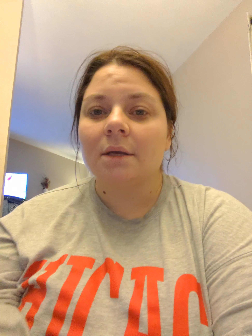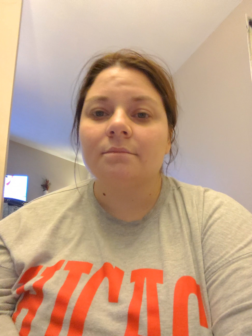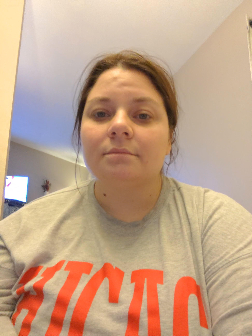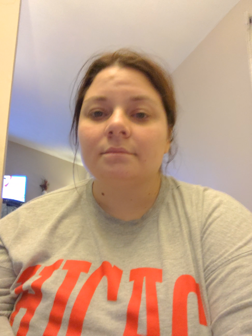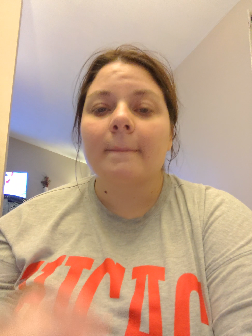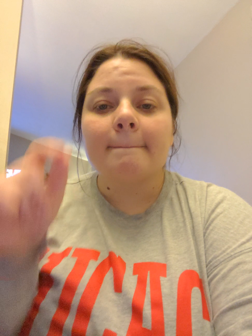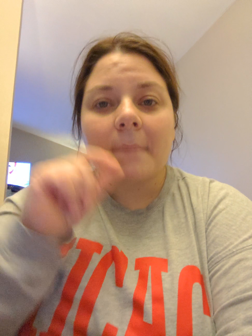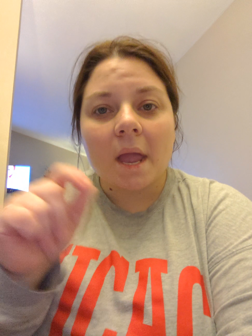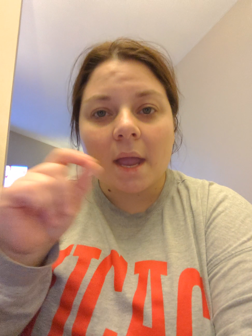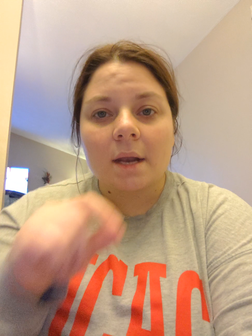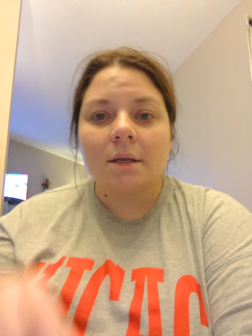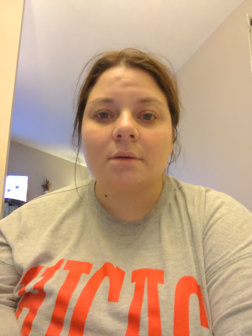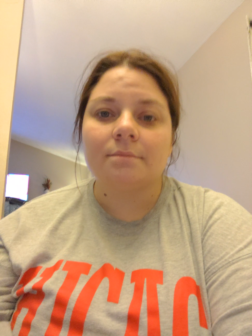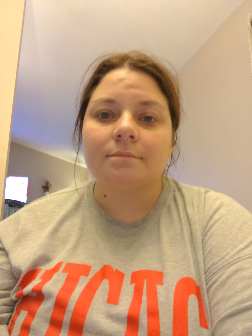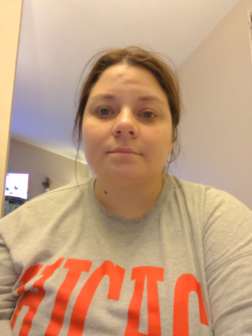pen